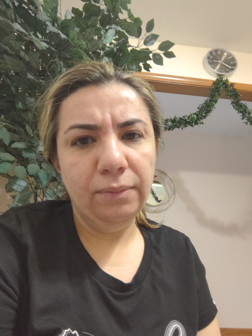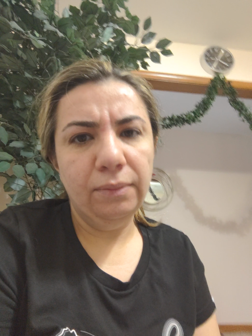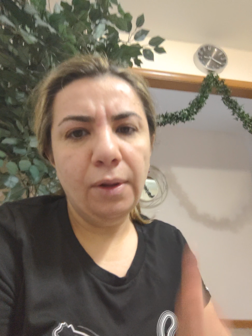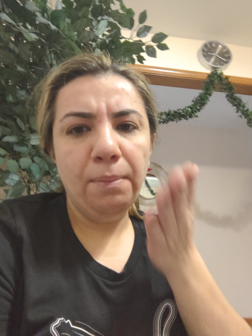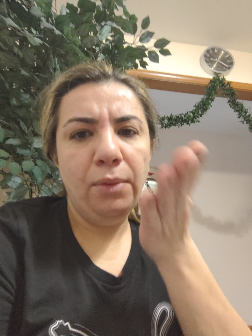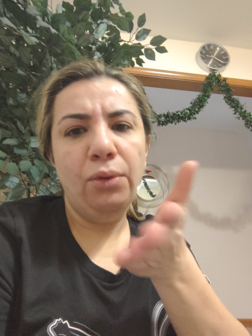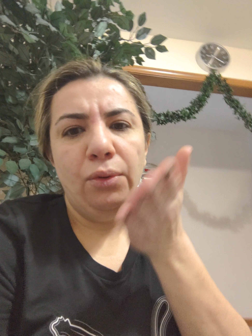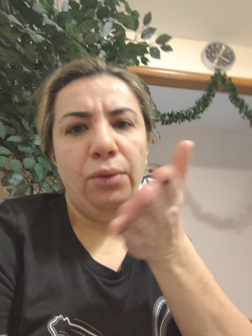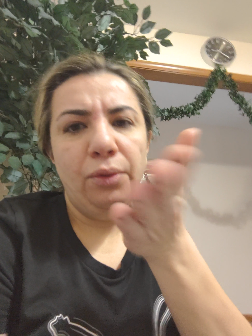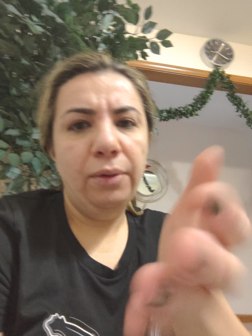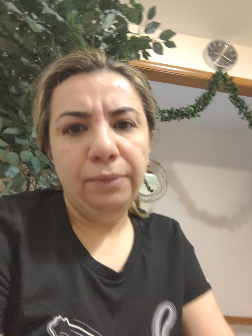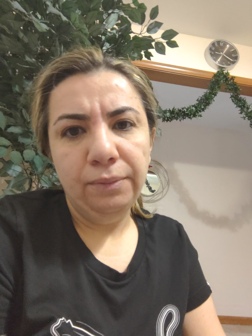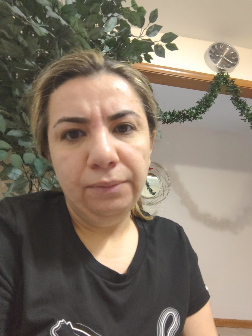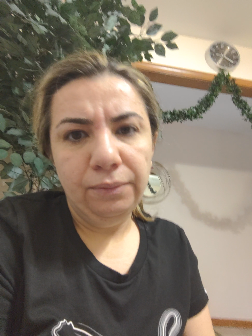boat